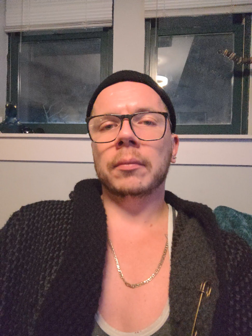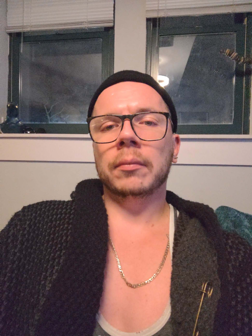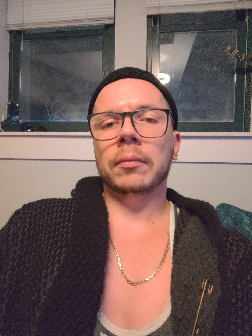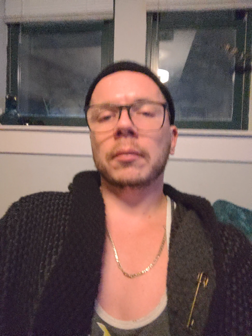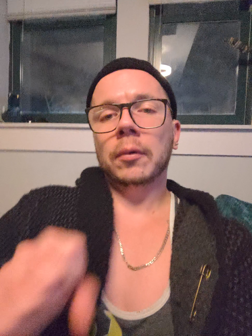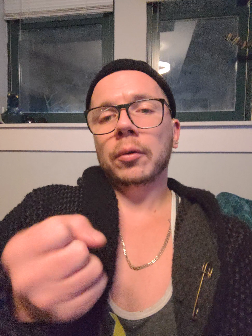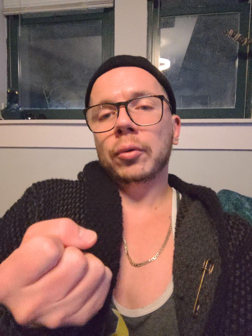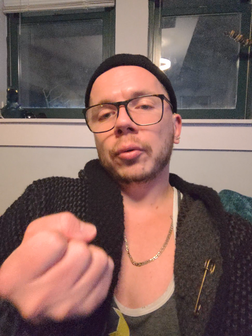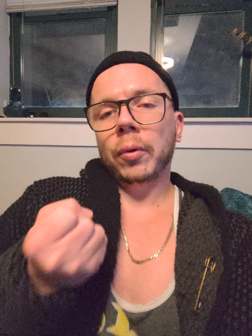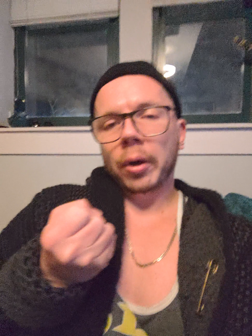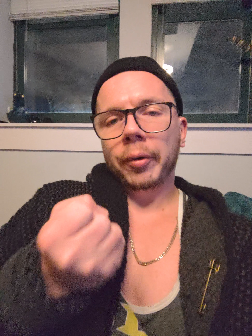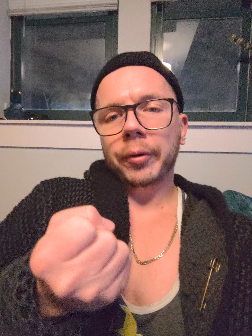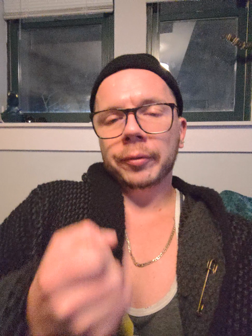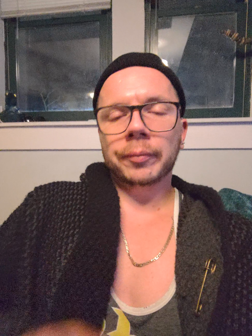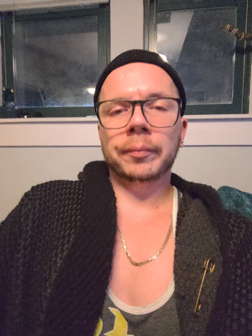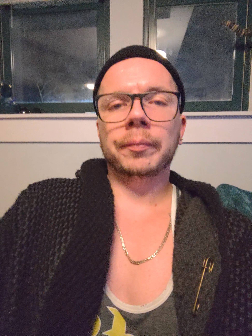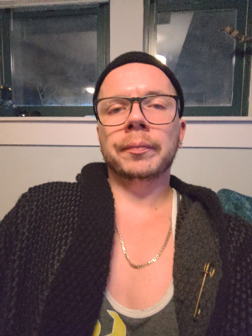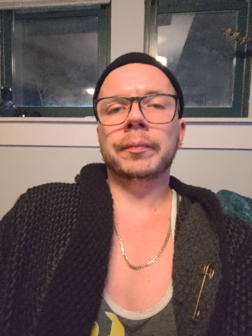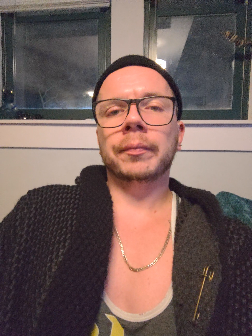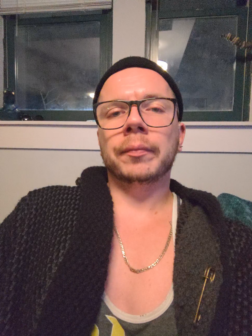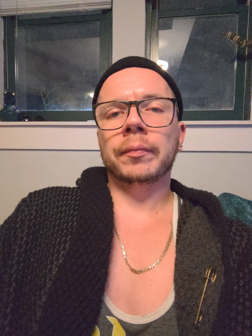drawer